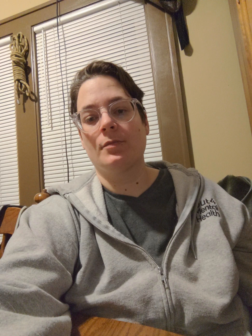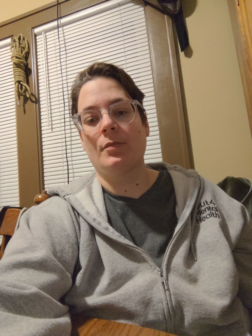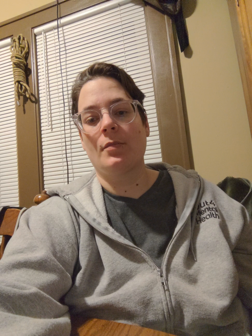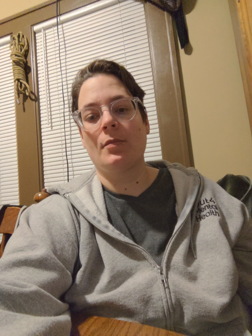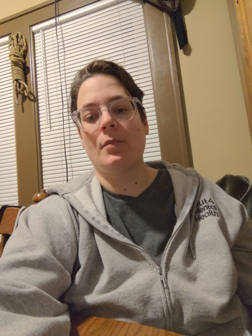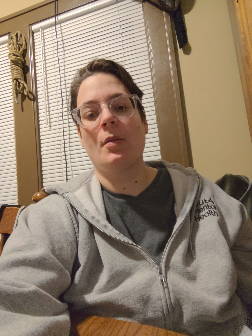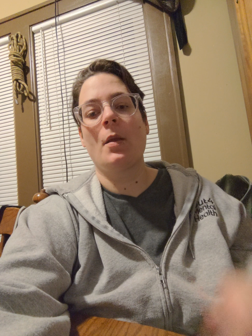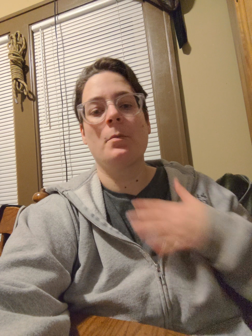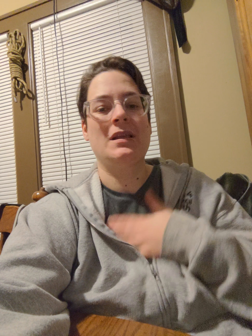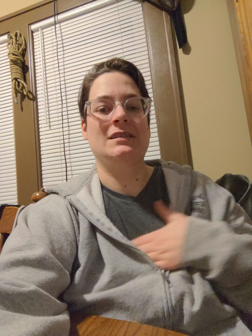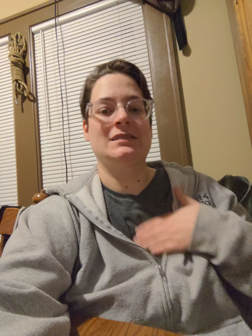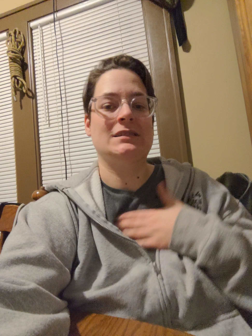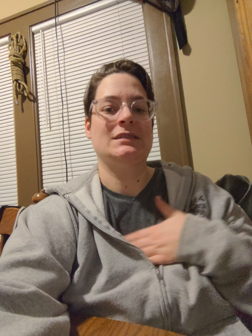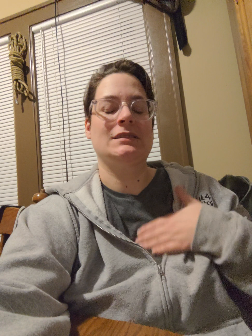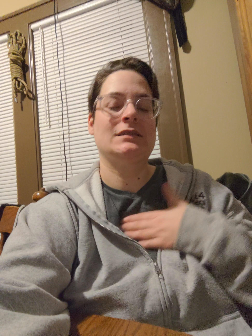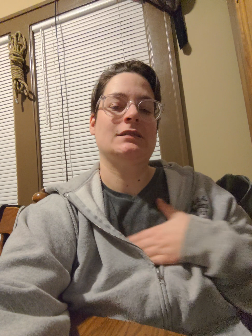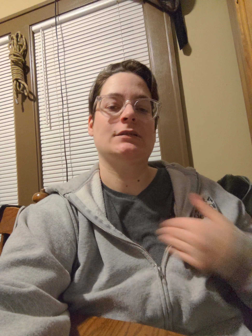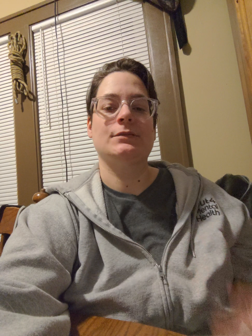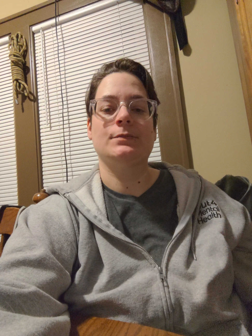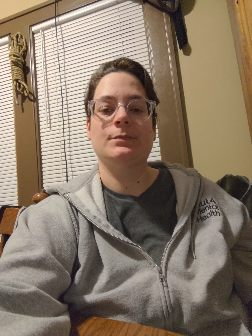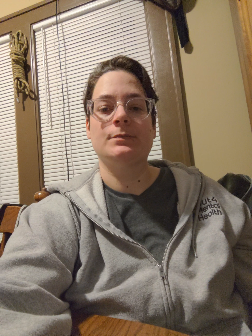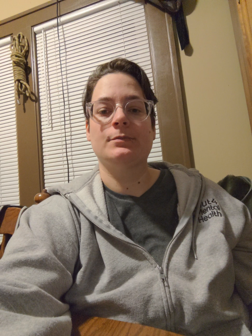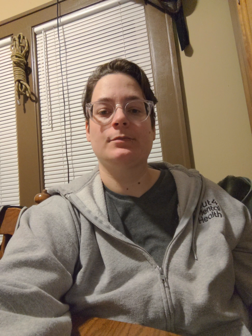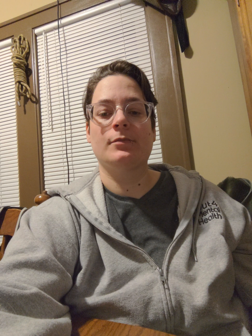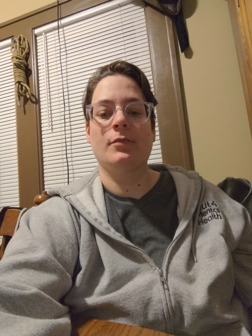please